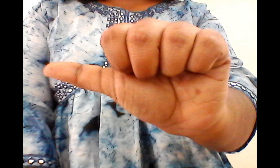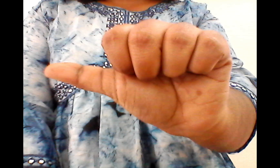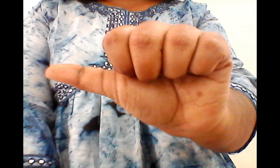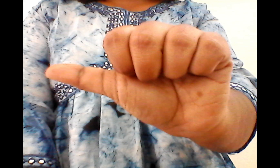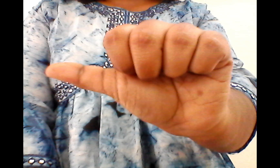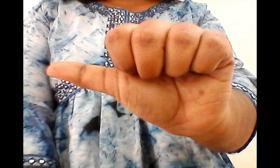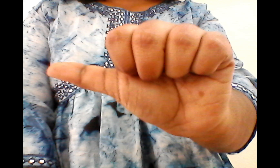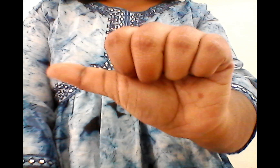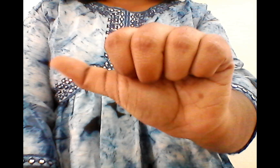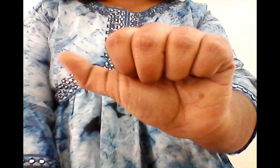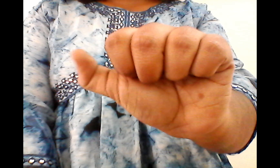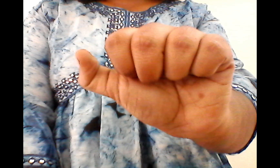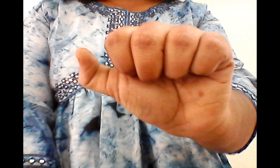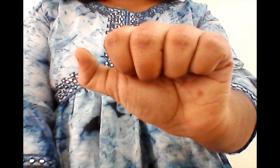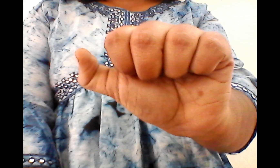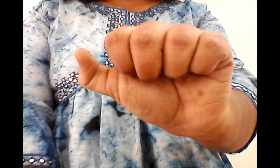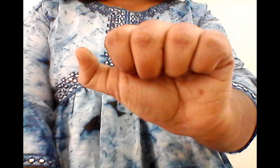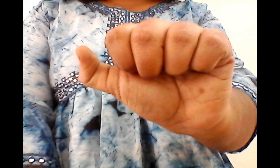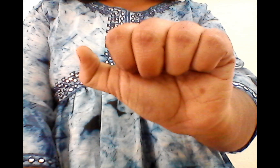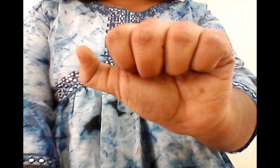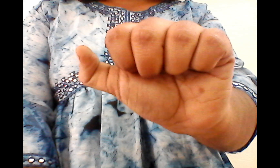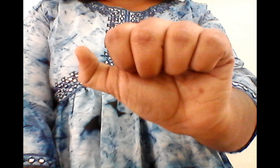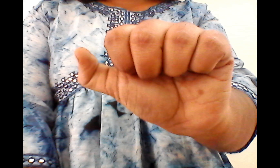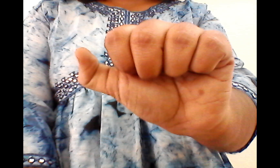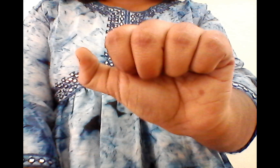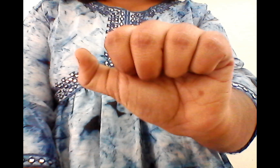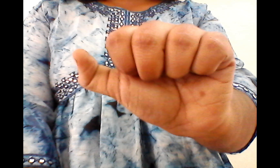ഏ